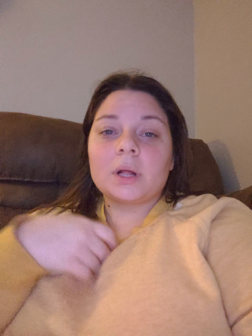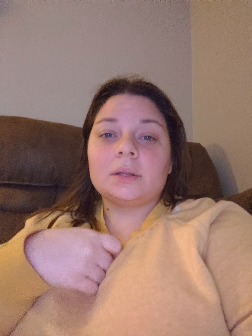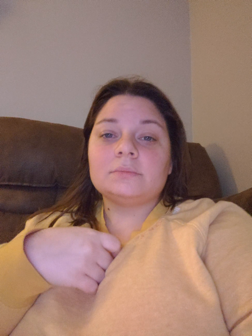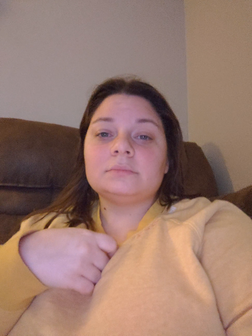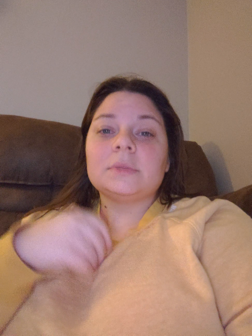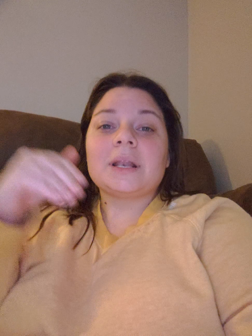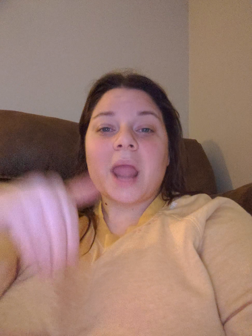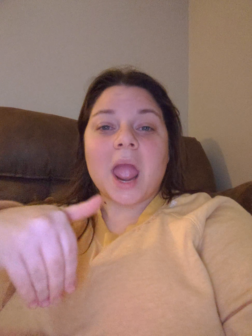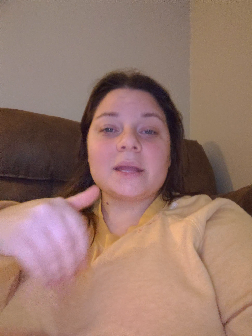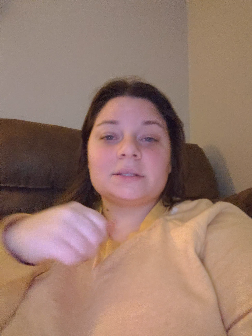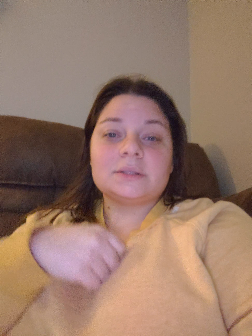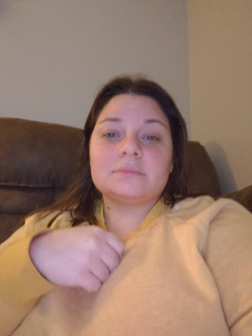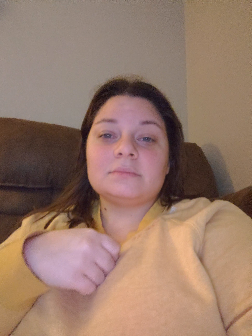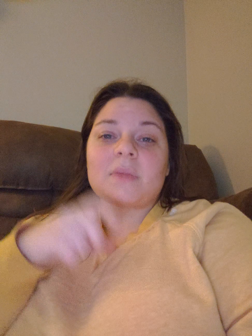night